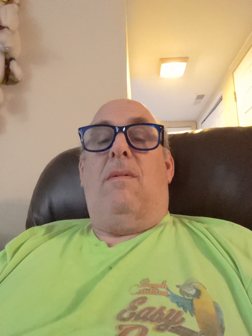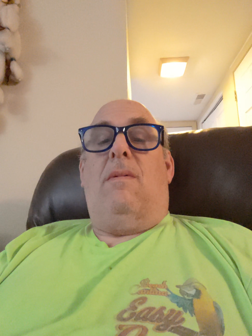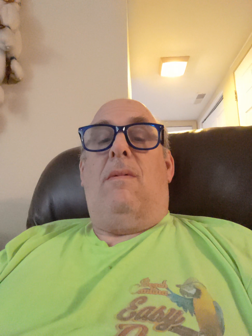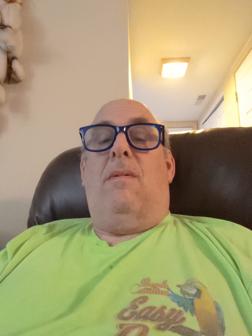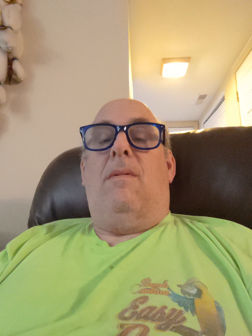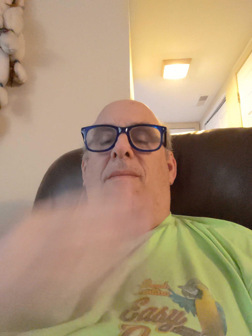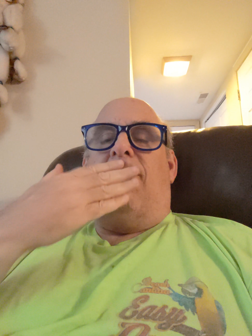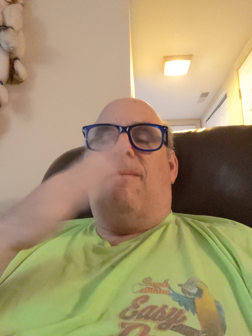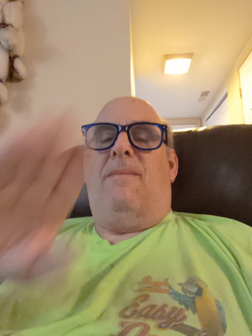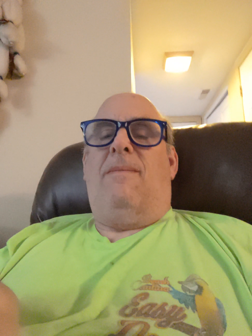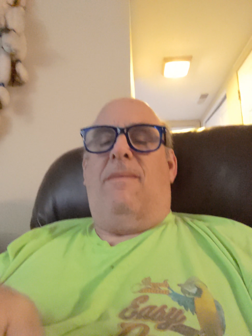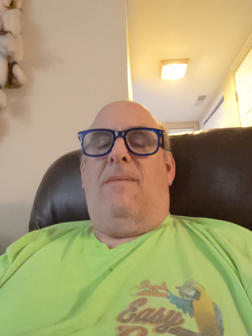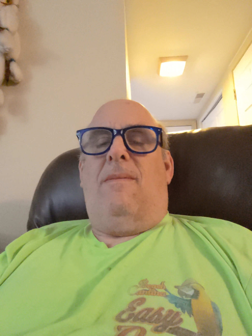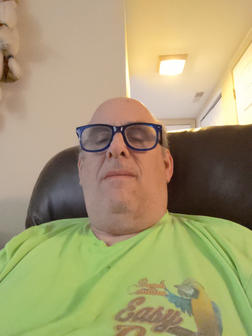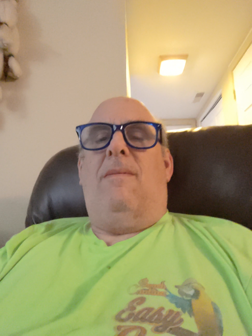bad